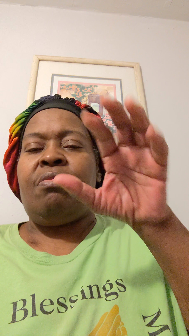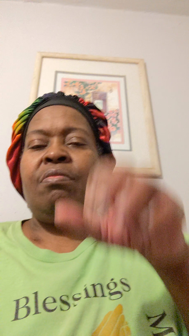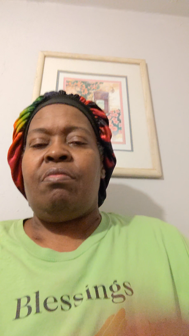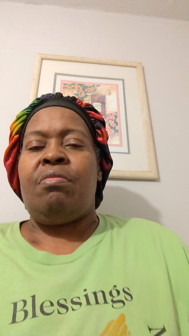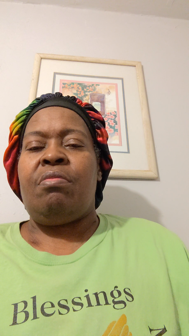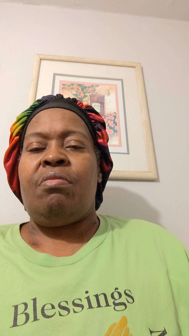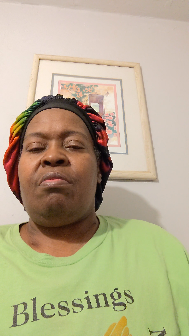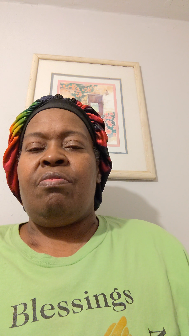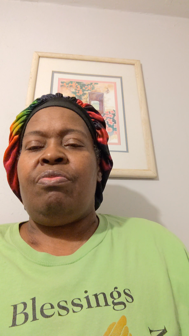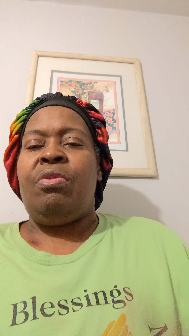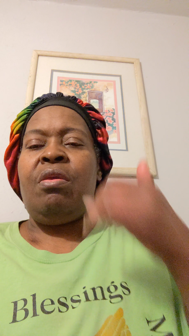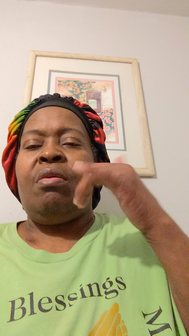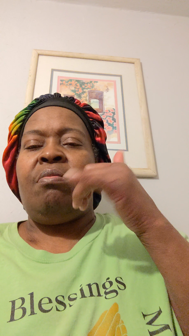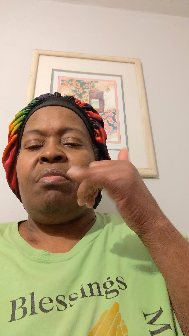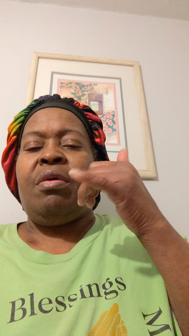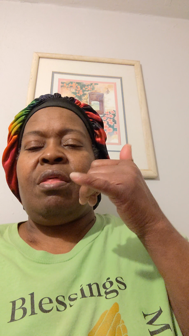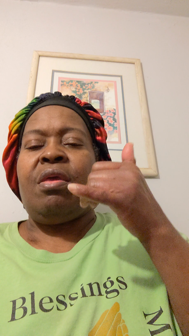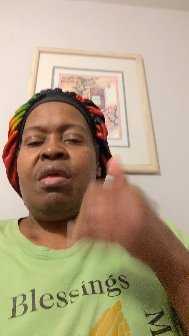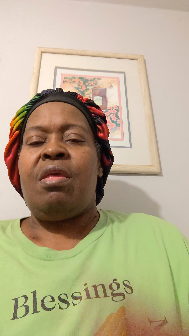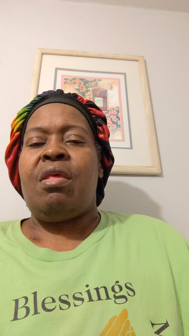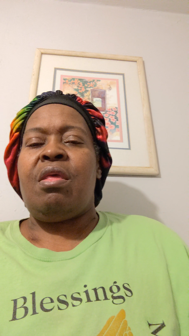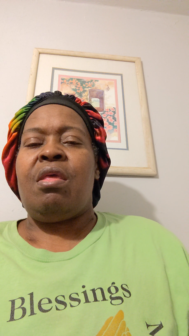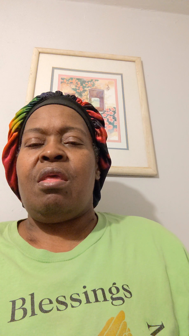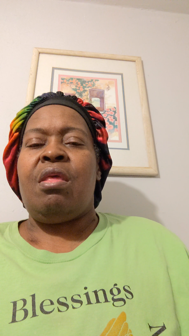play